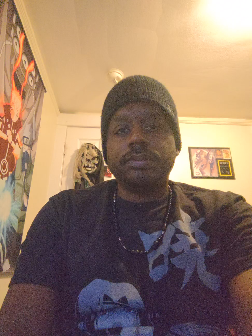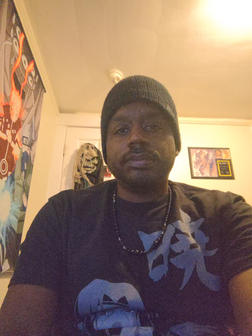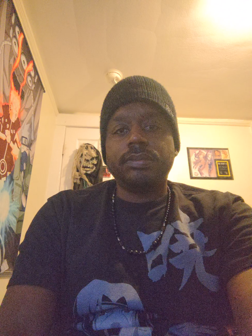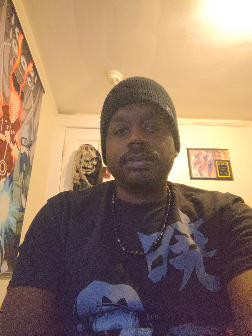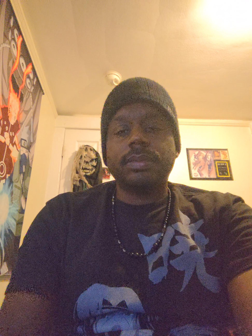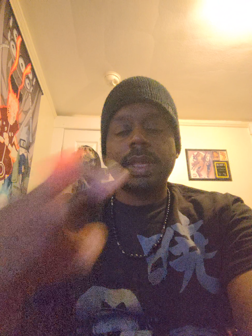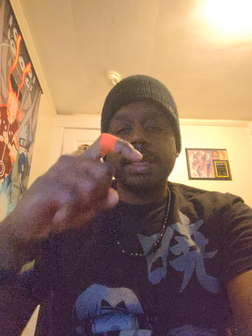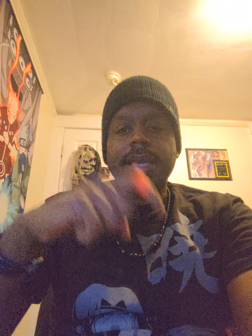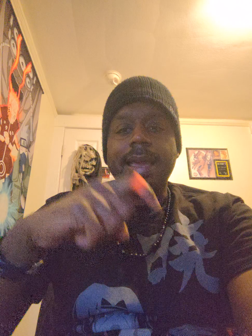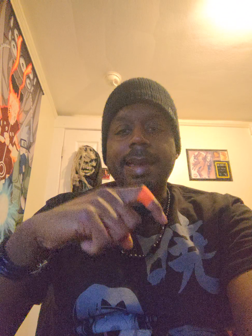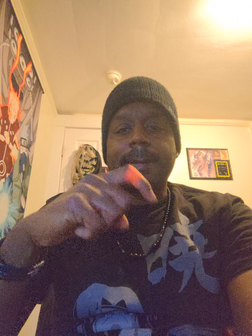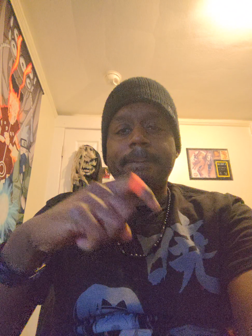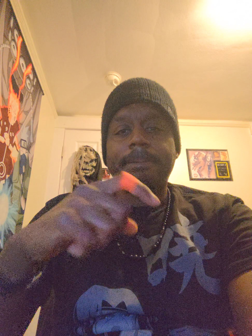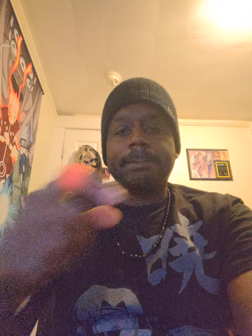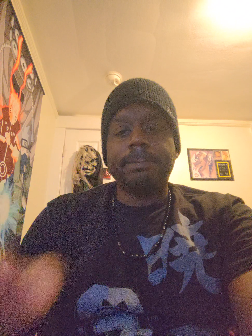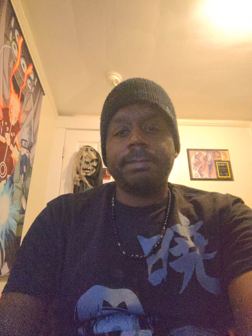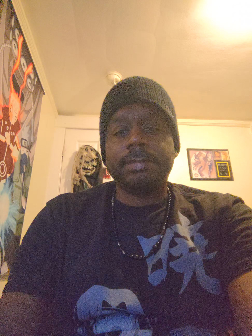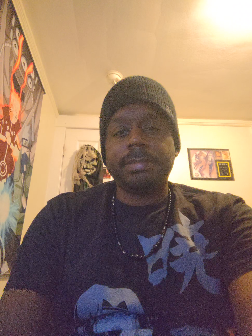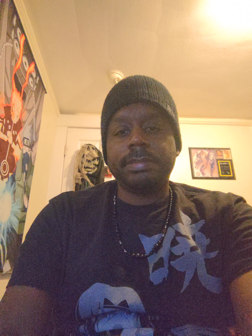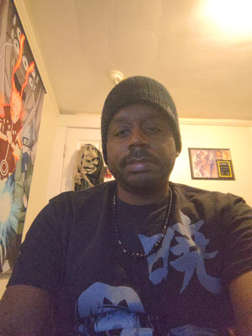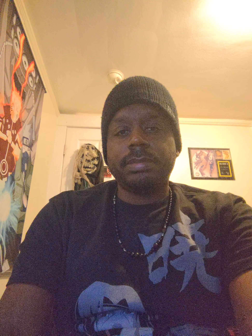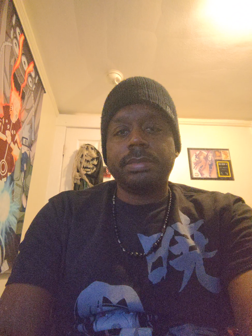time